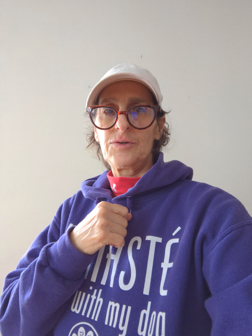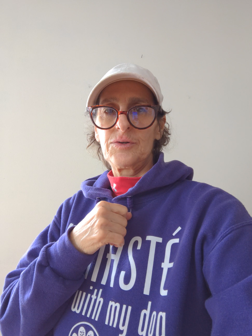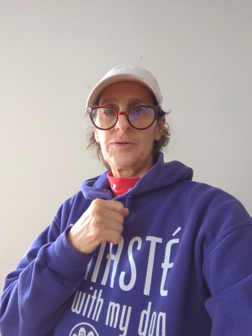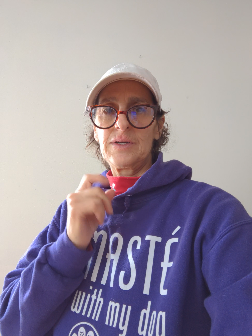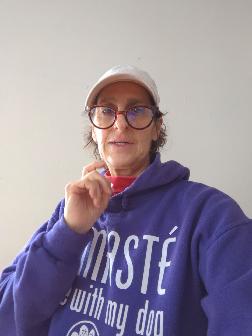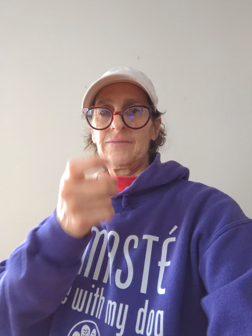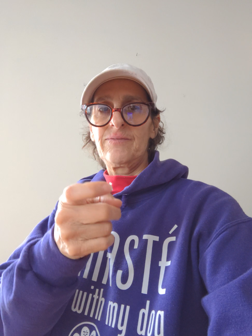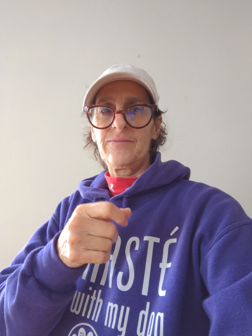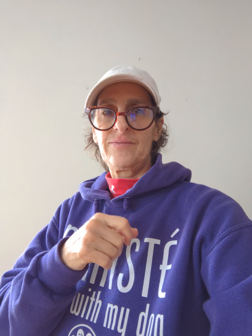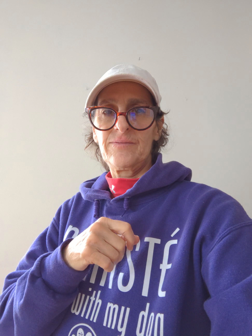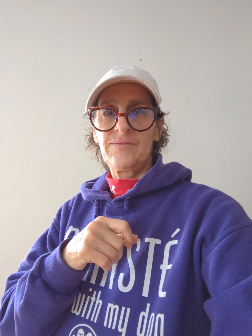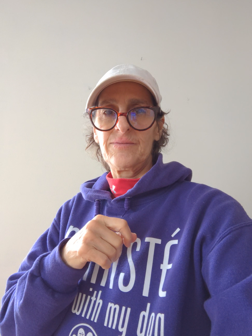gift